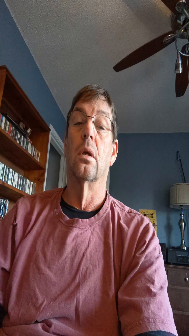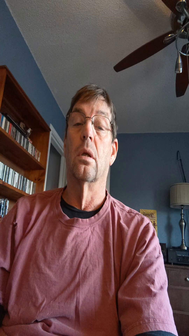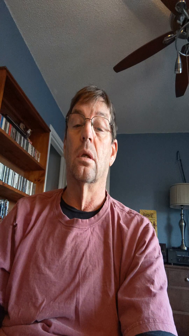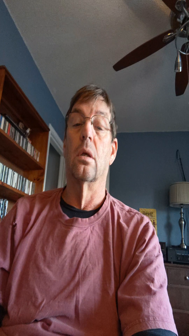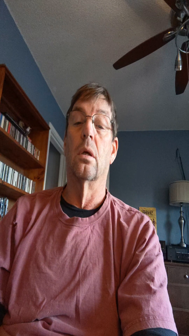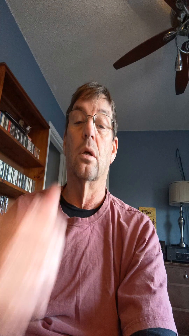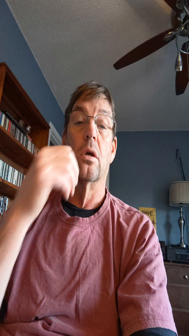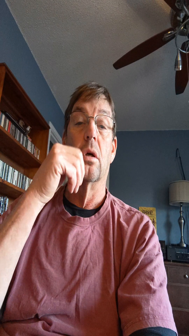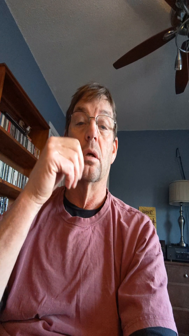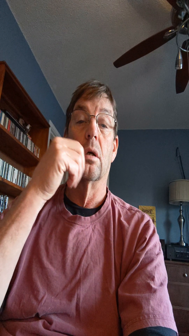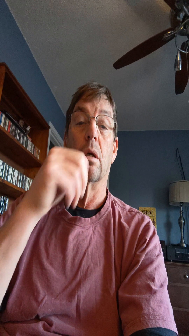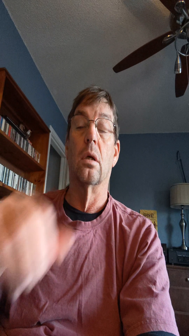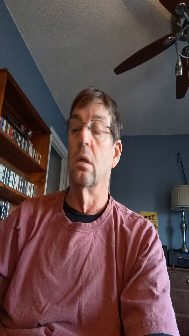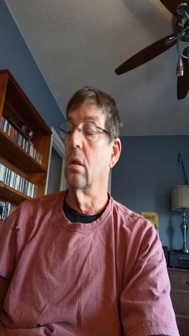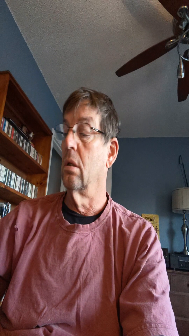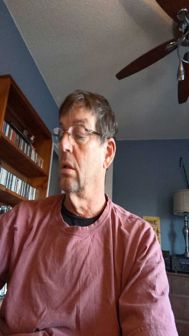girl